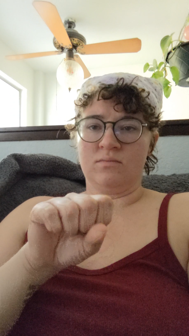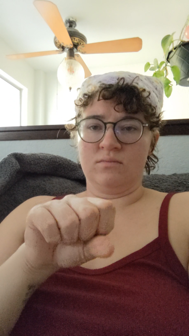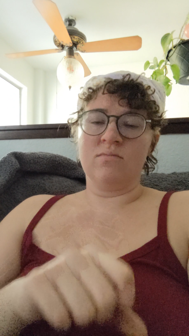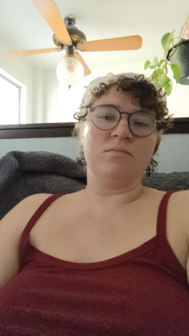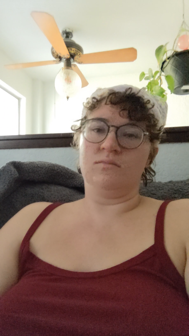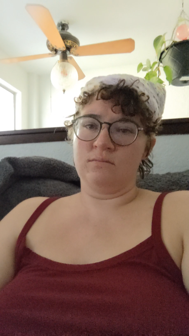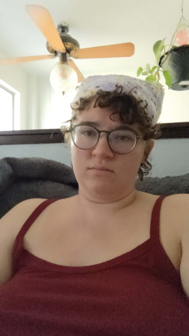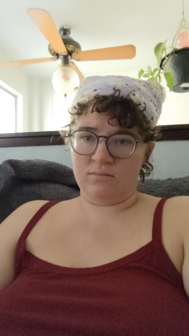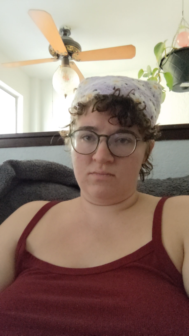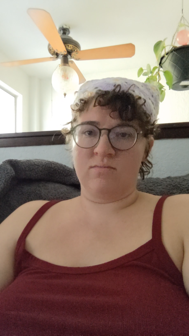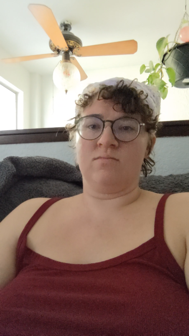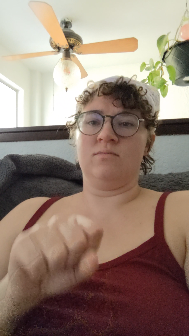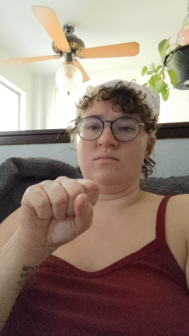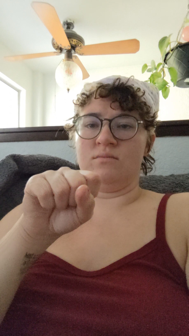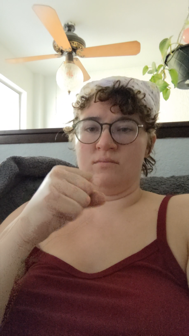break